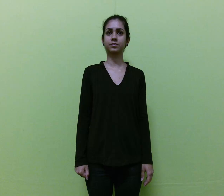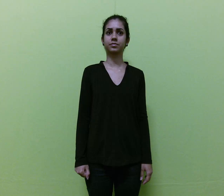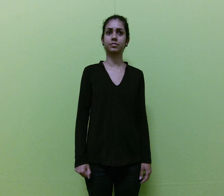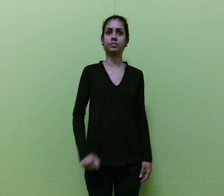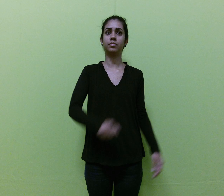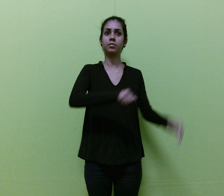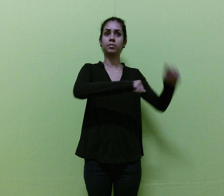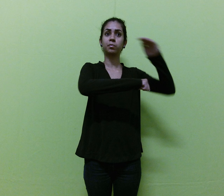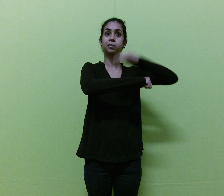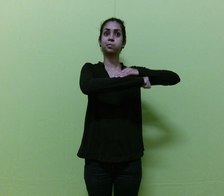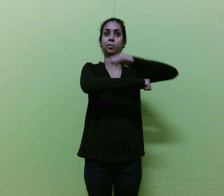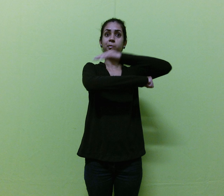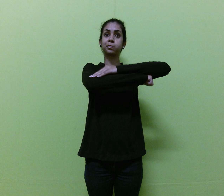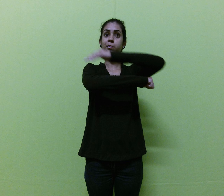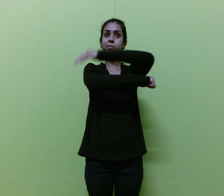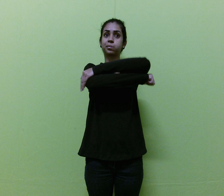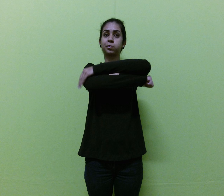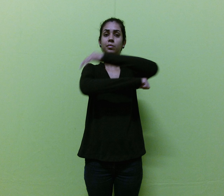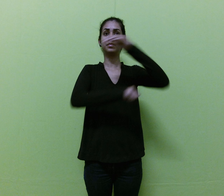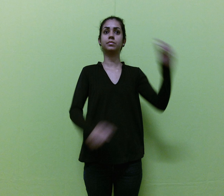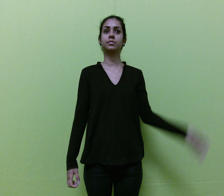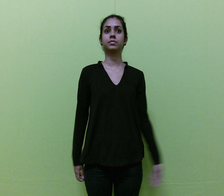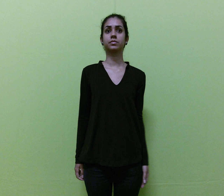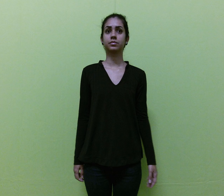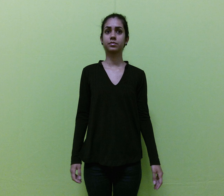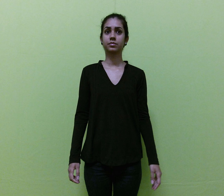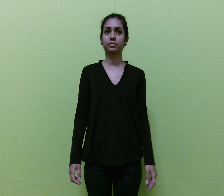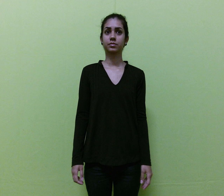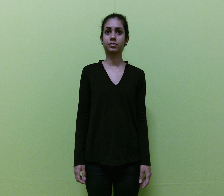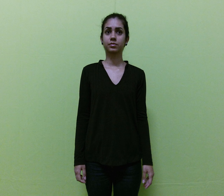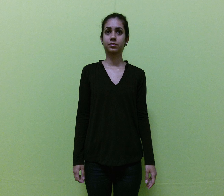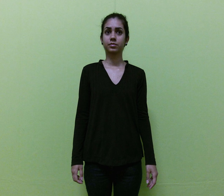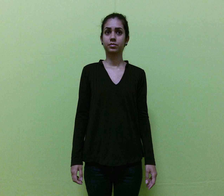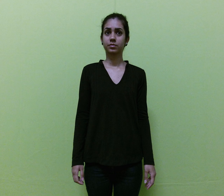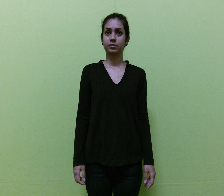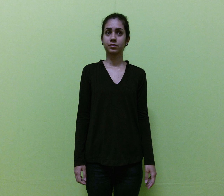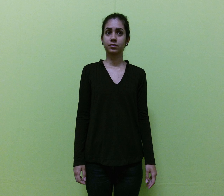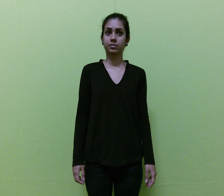sapo